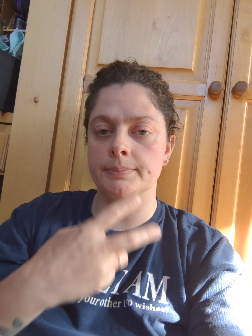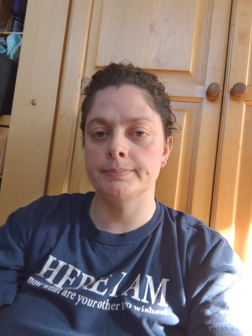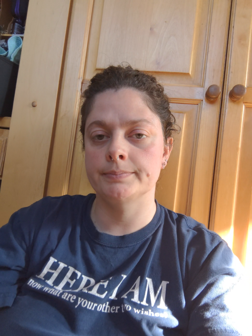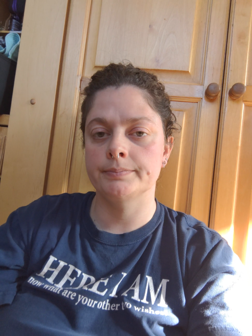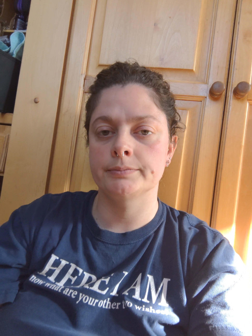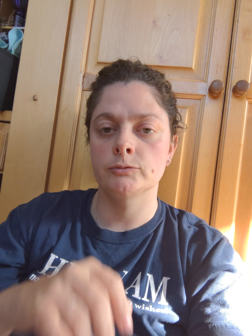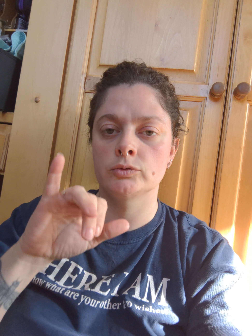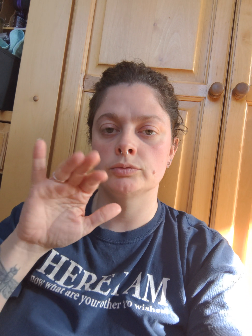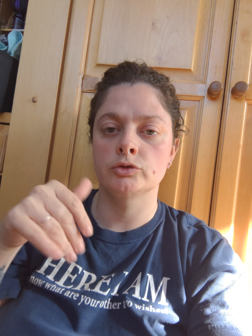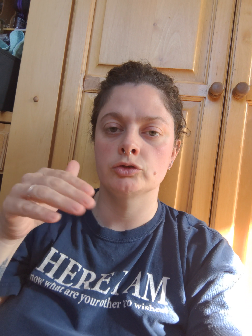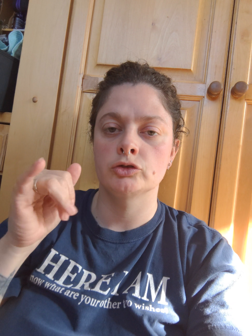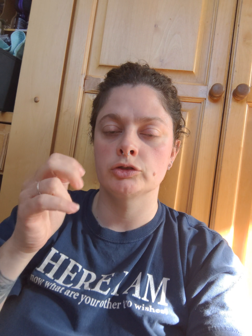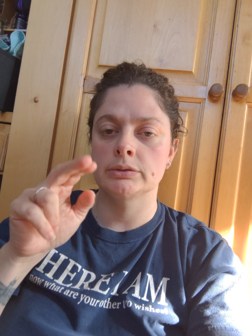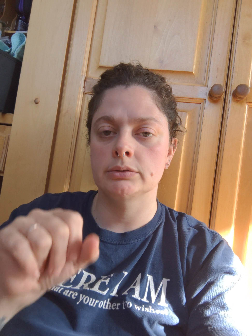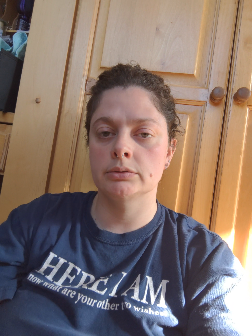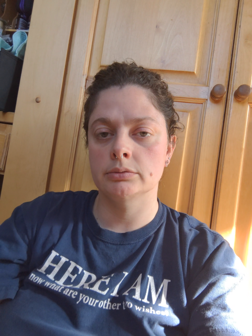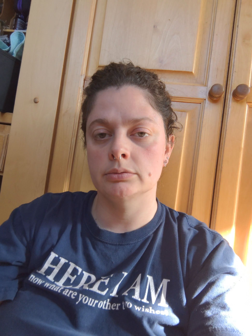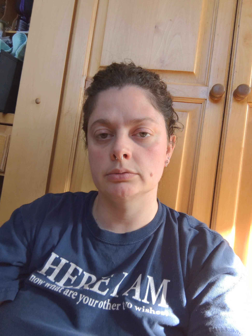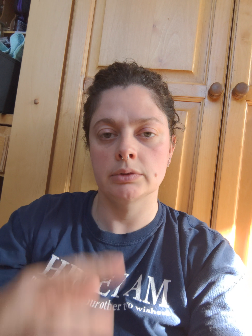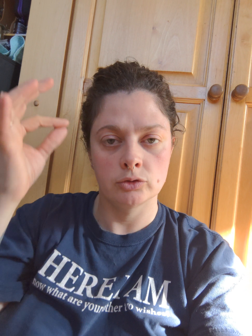jeans